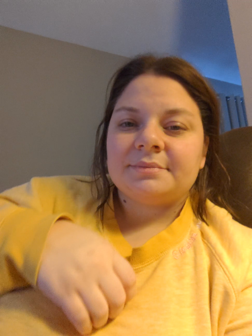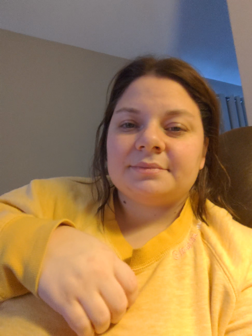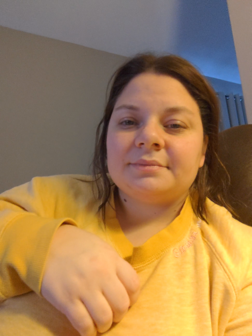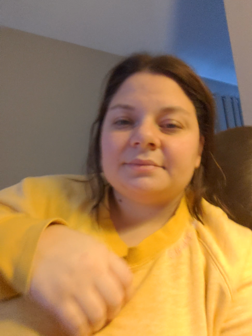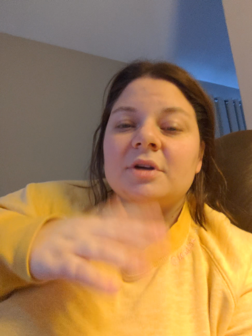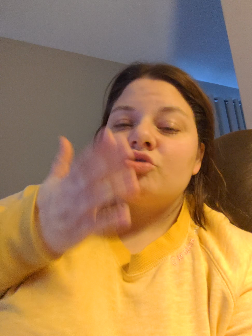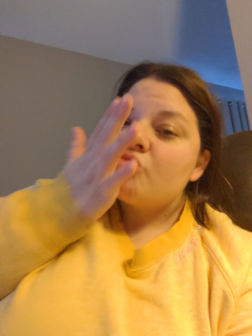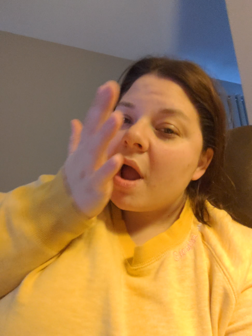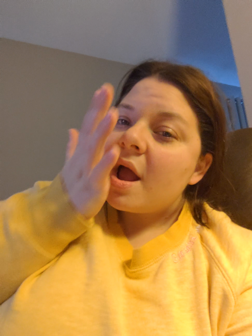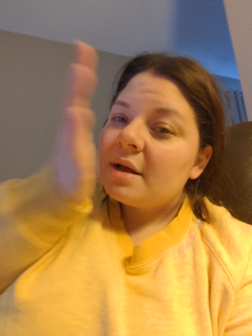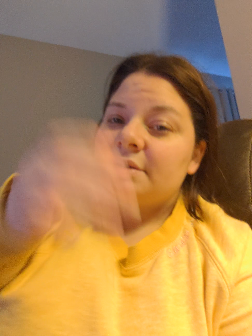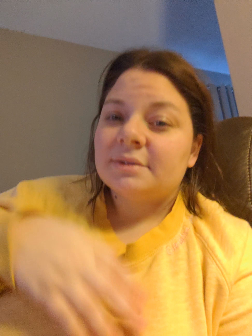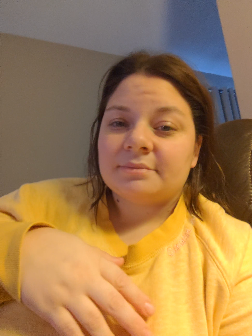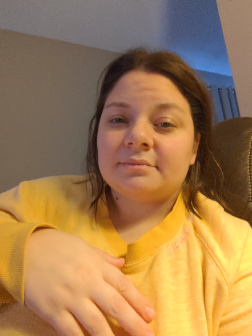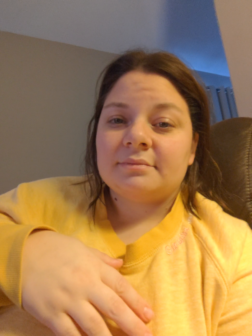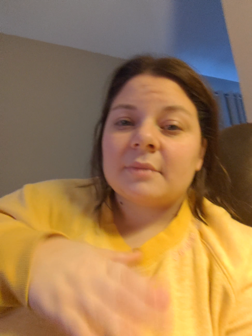grass